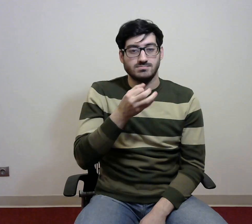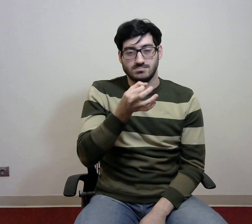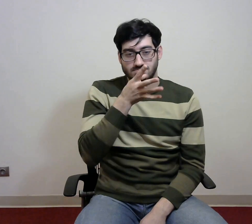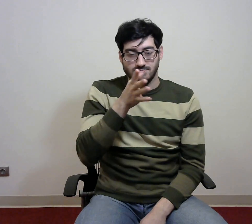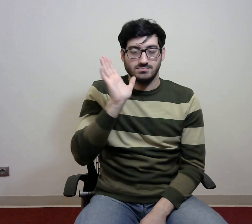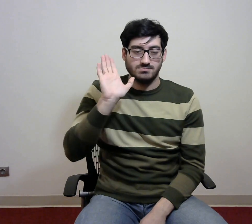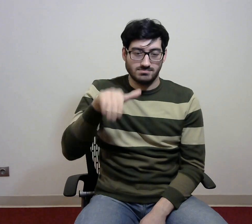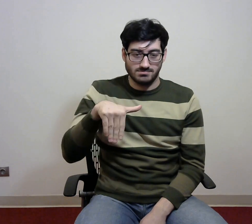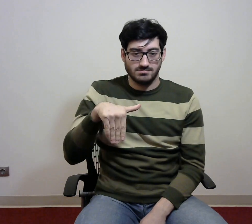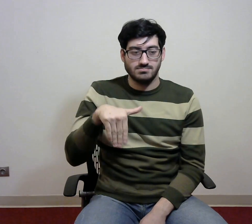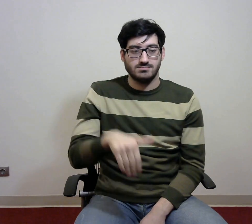xoşu gəlmək